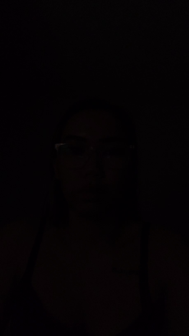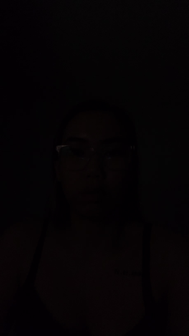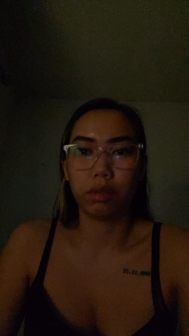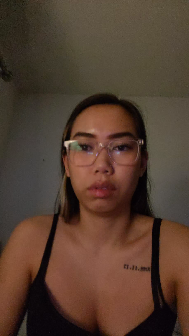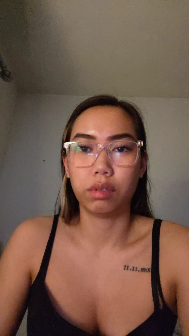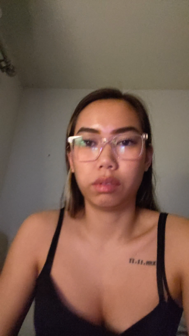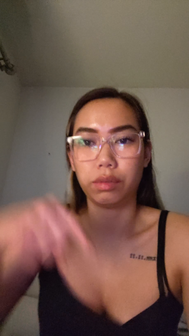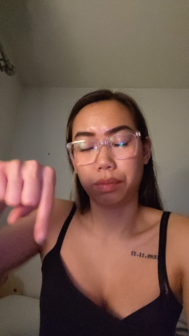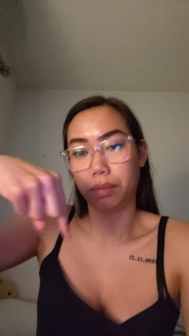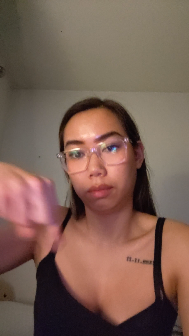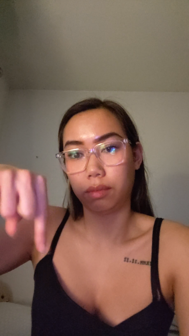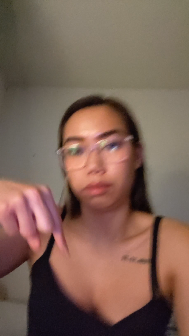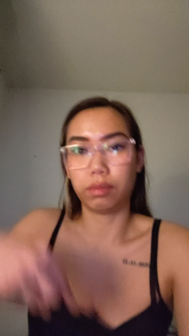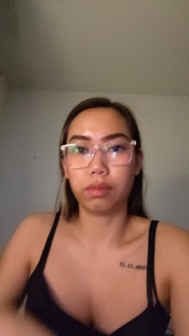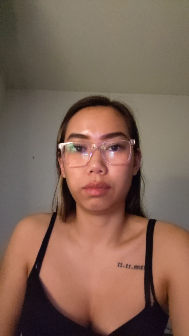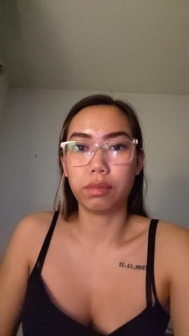flip-flop